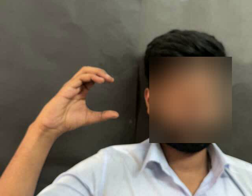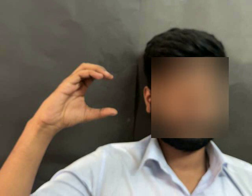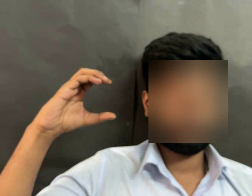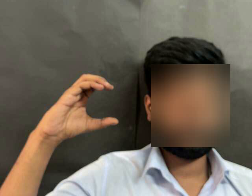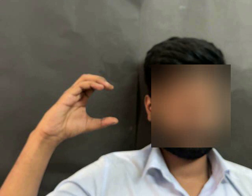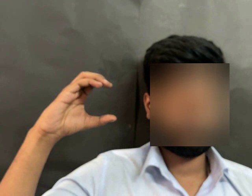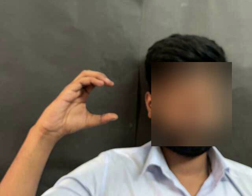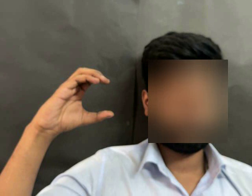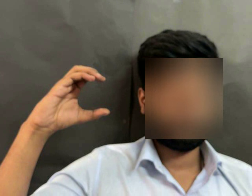C